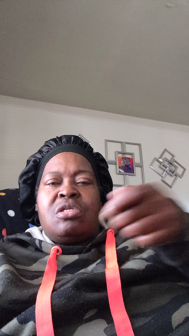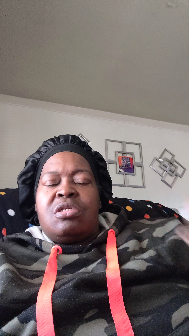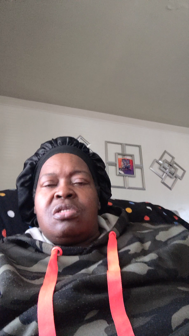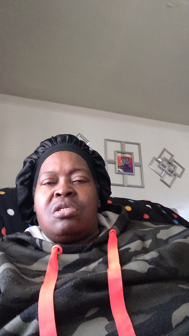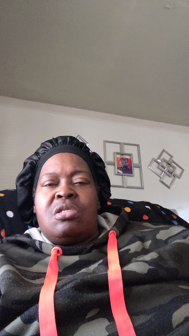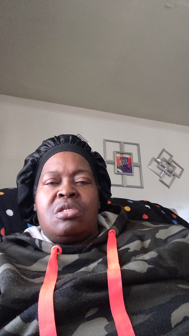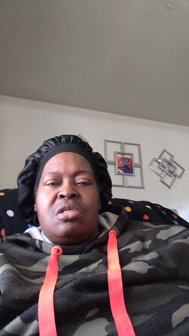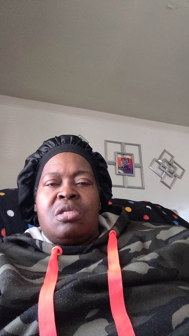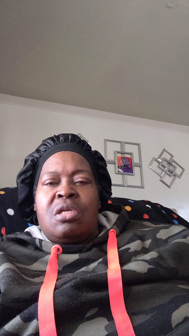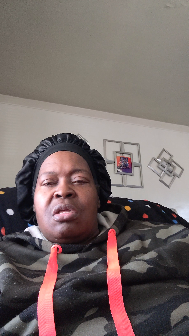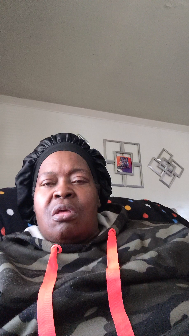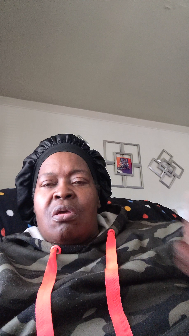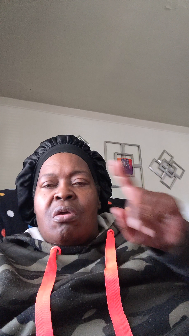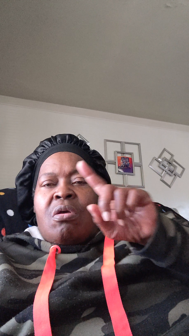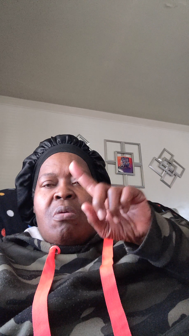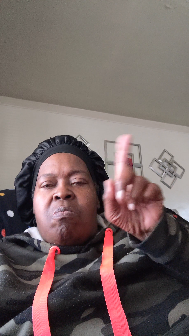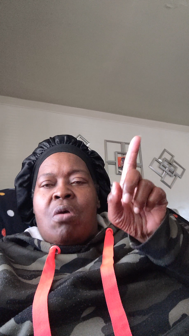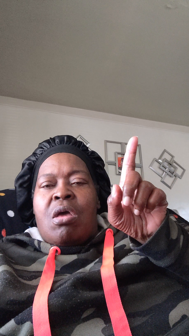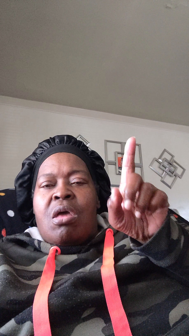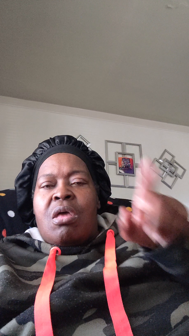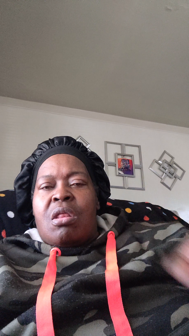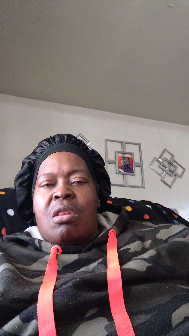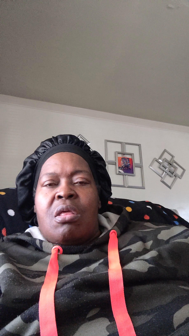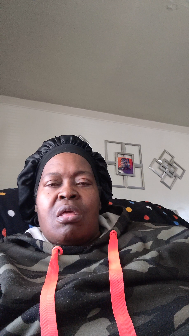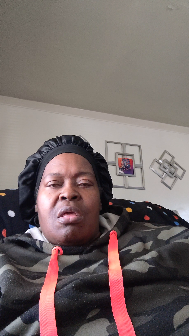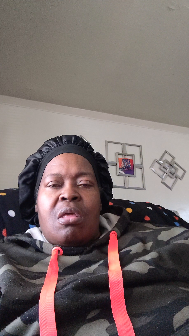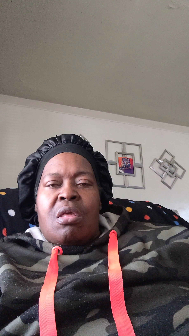but